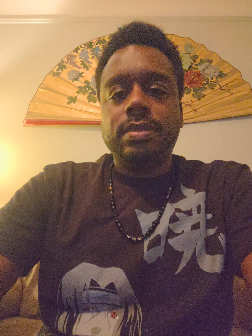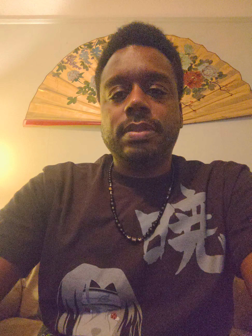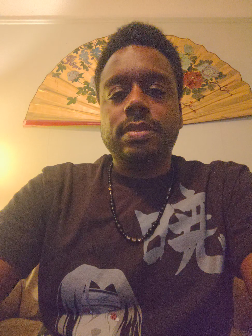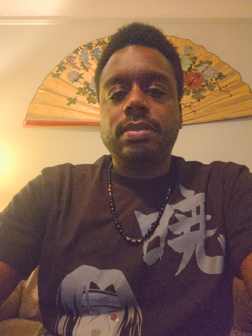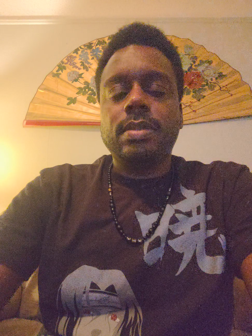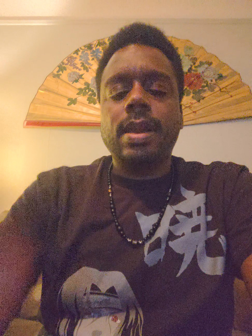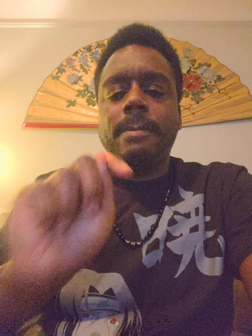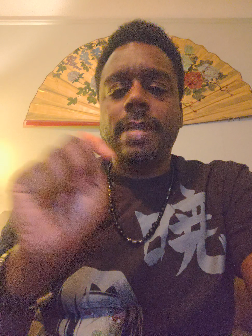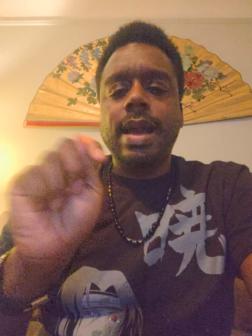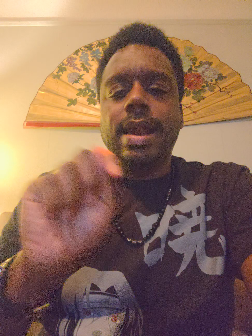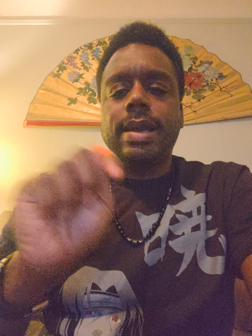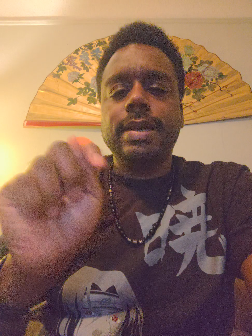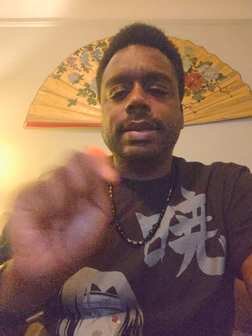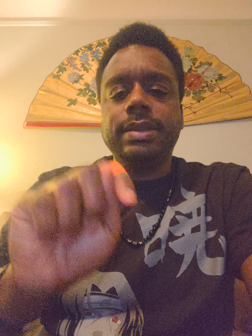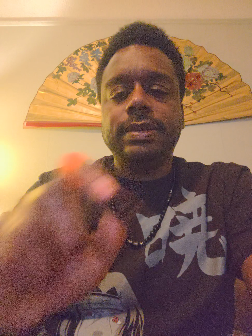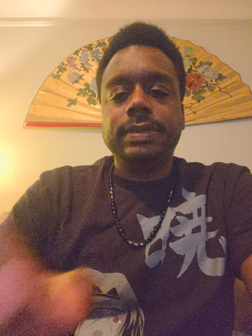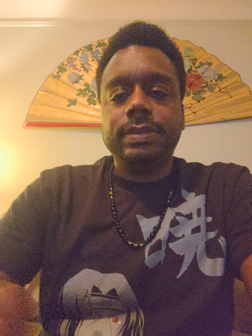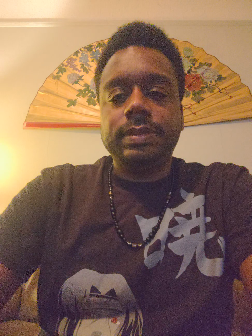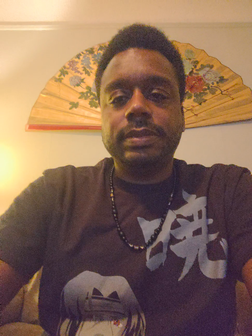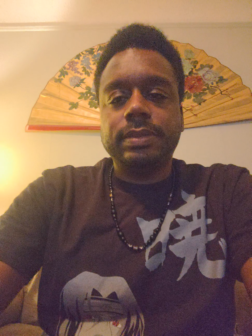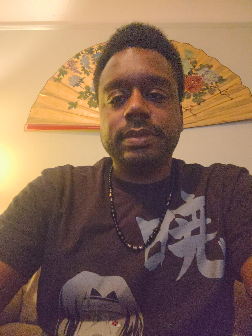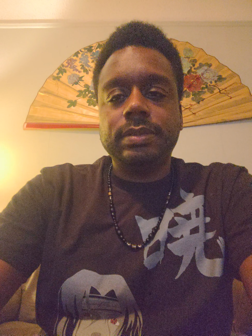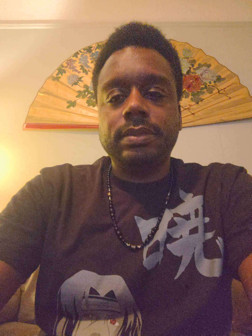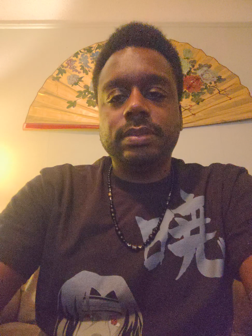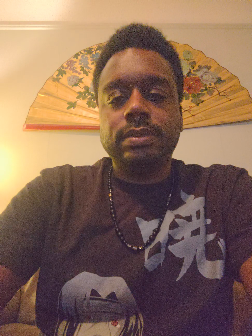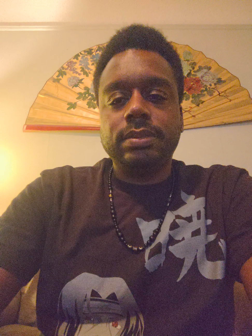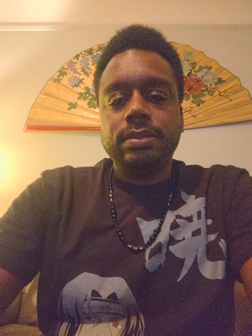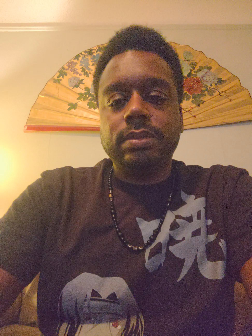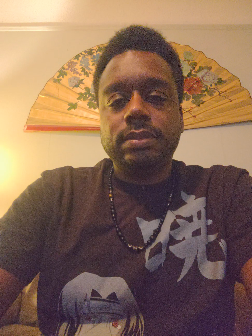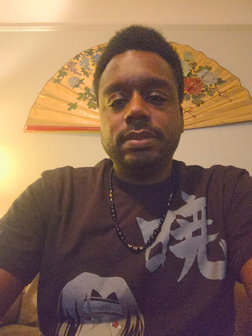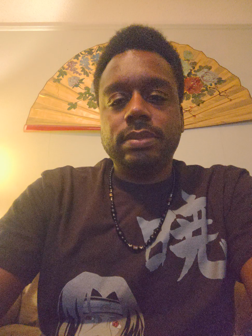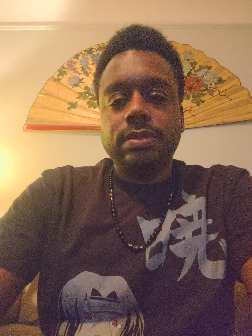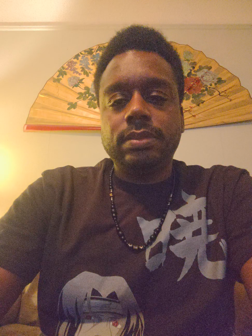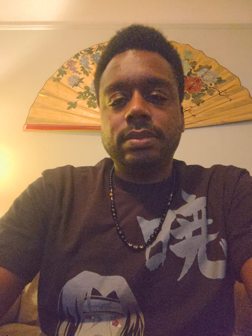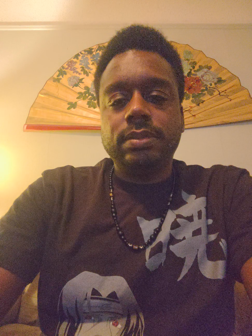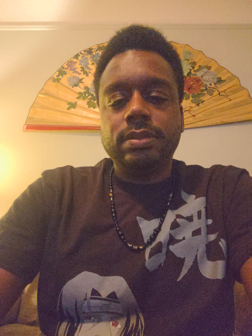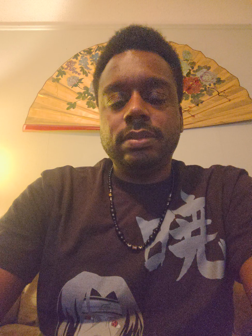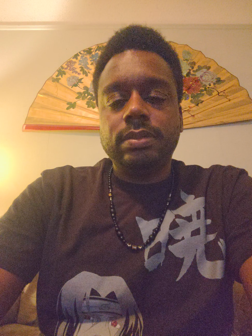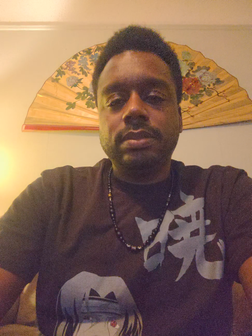potty